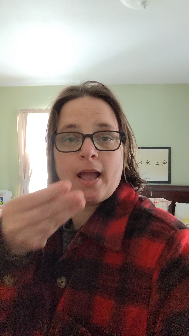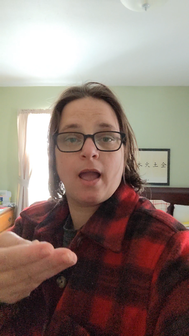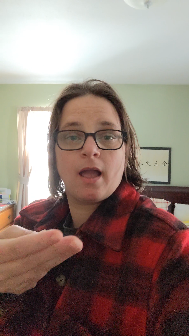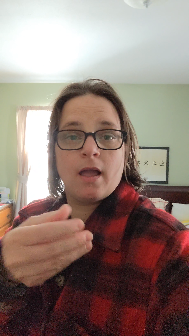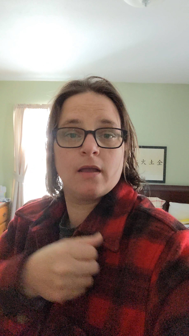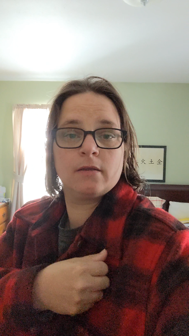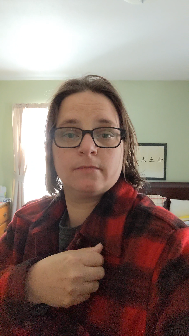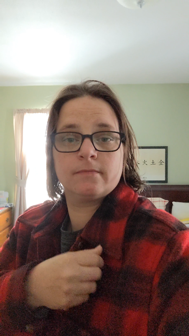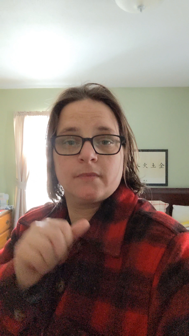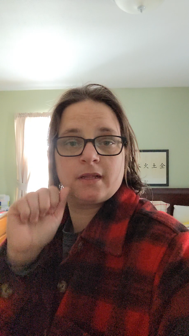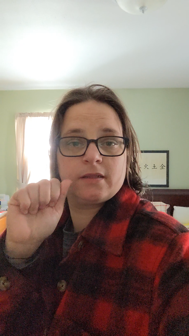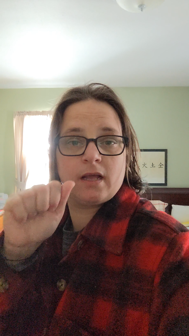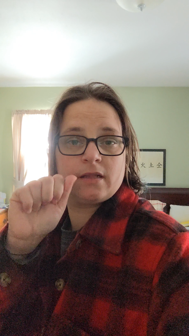knock